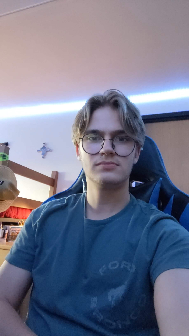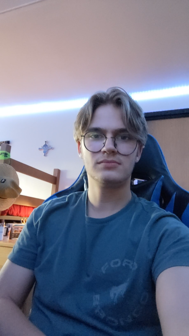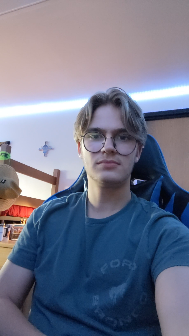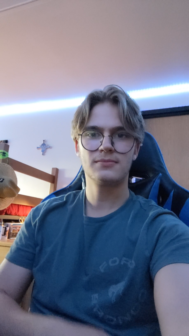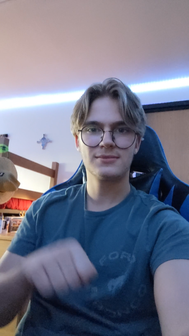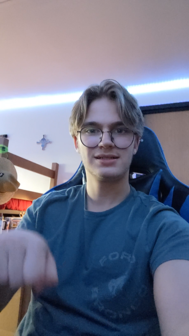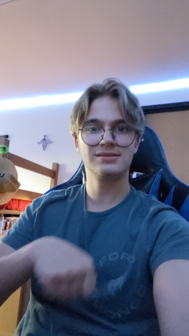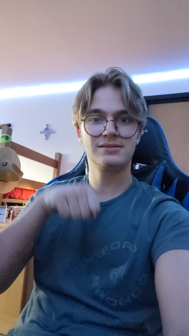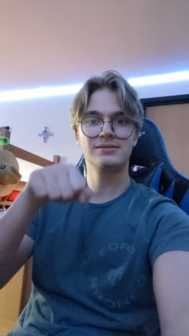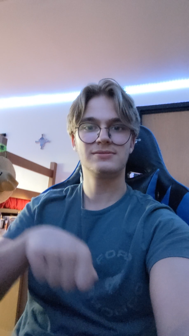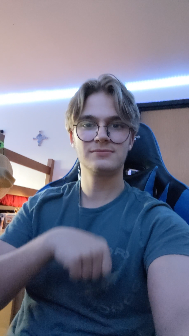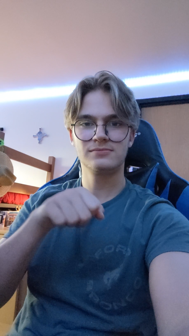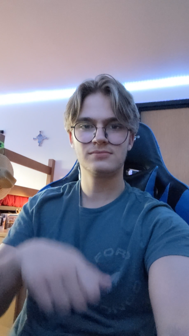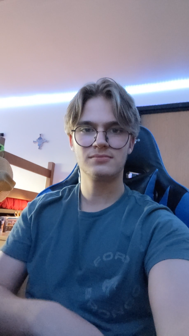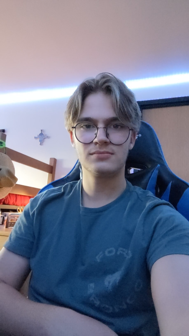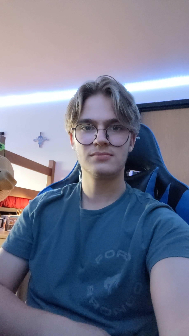bicycle